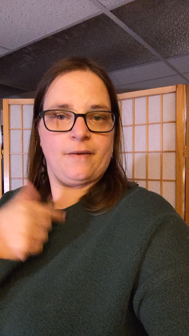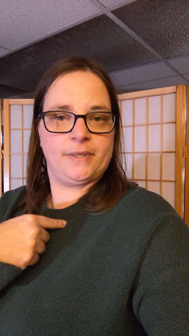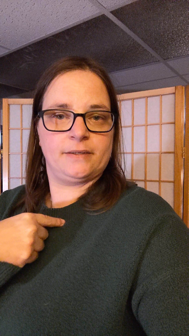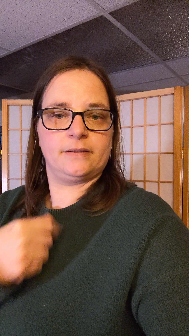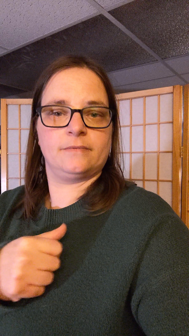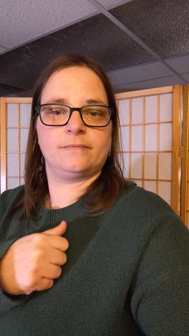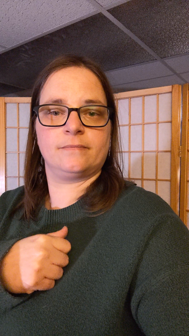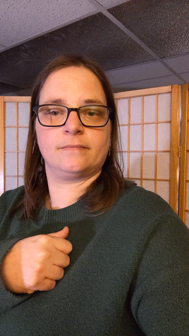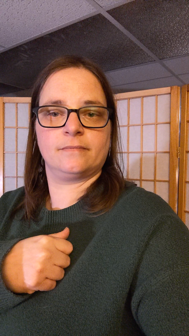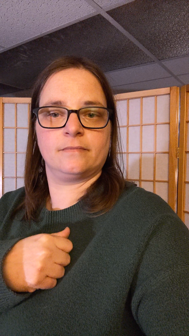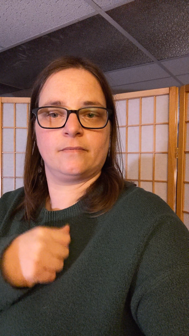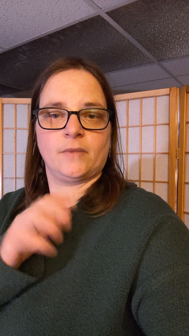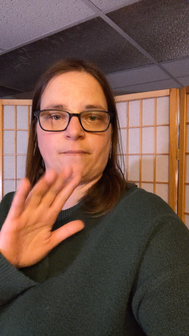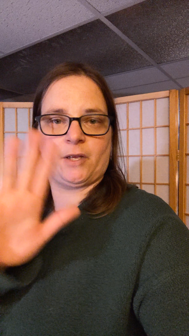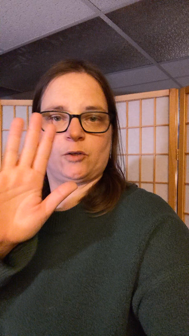push